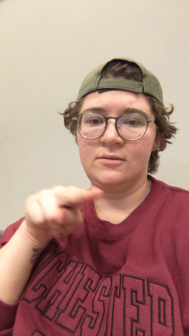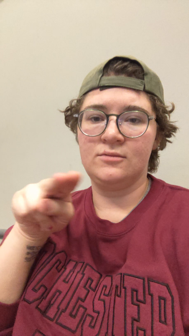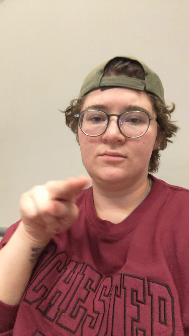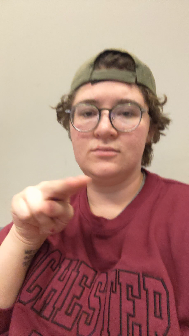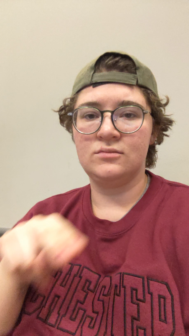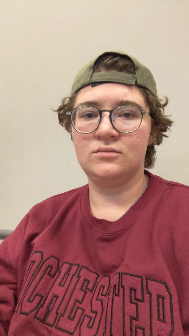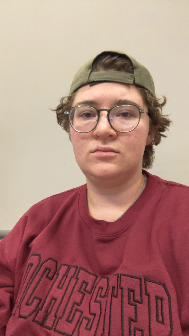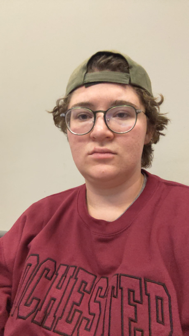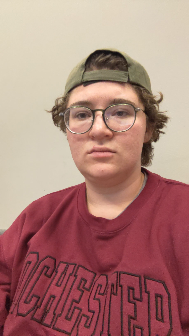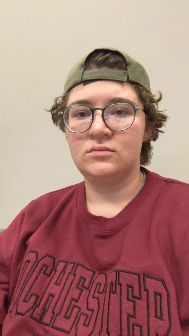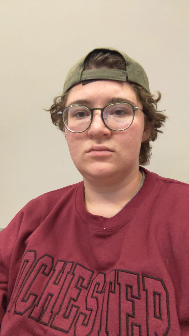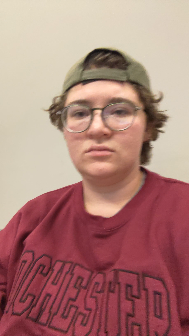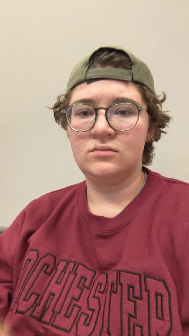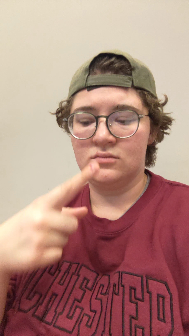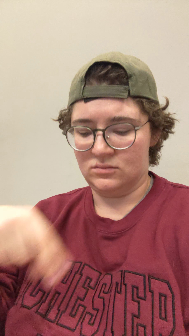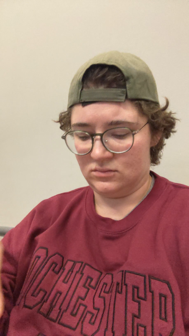cut